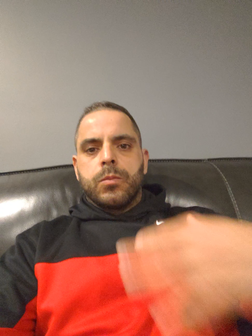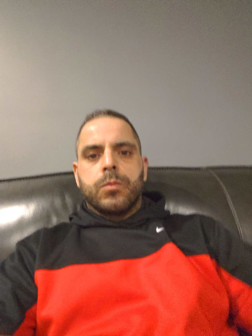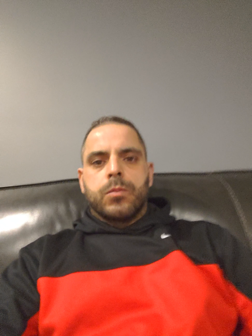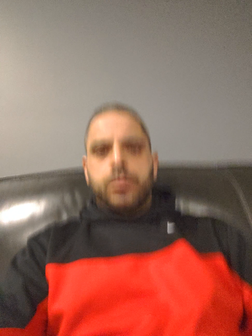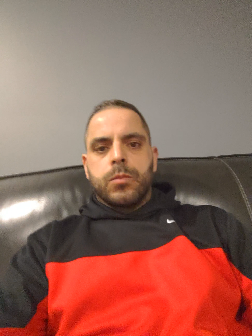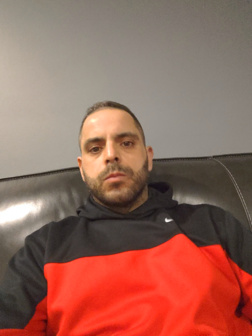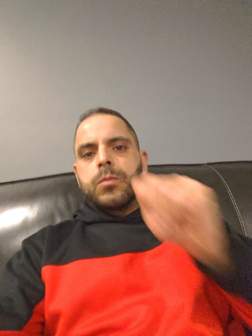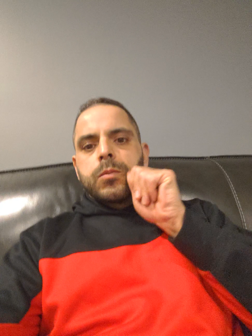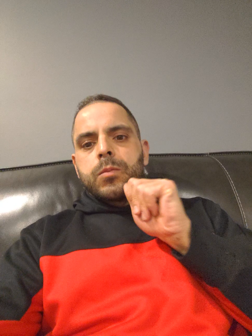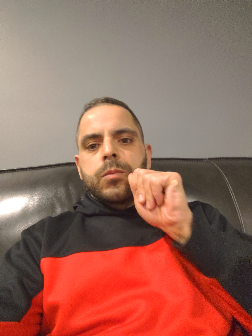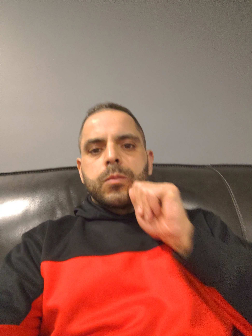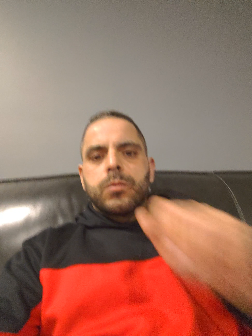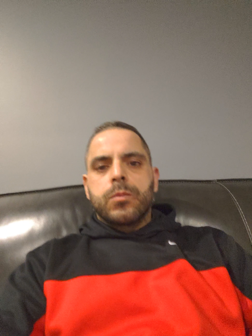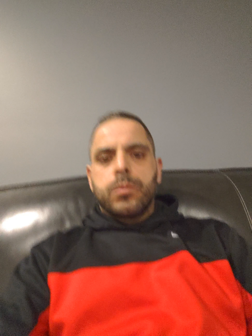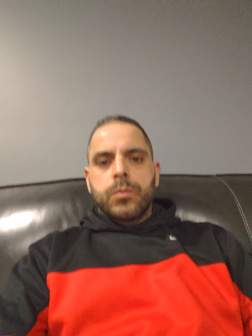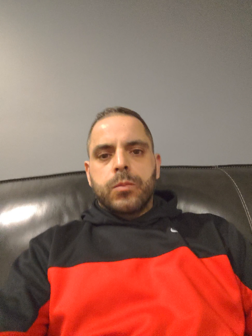aunt